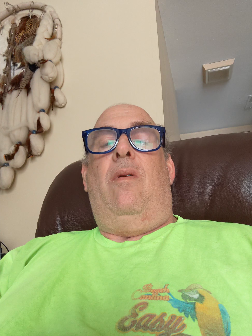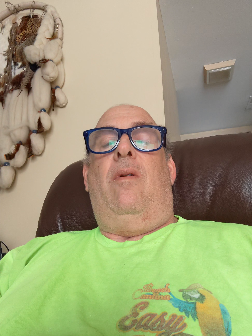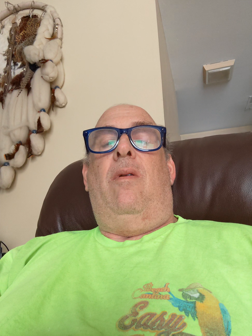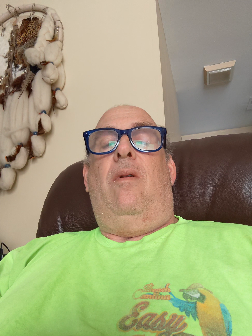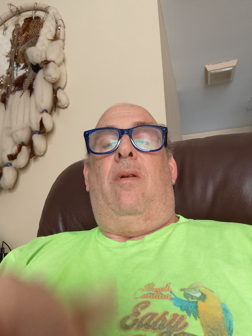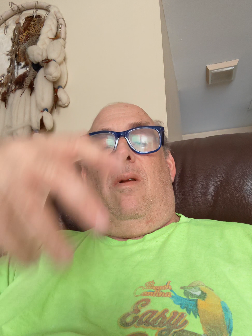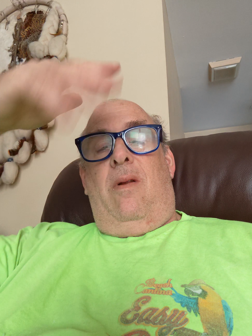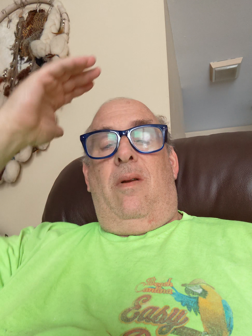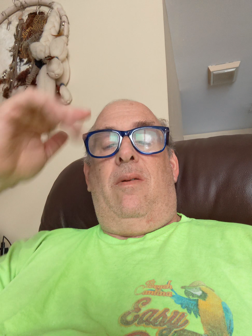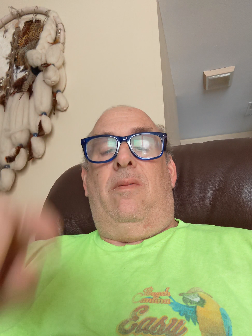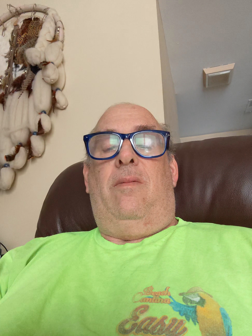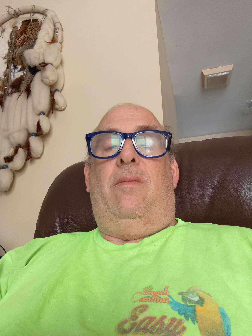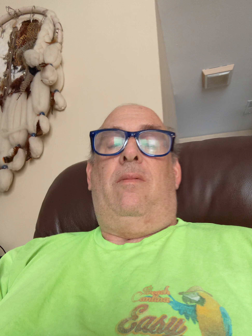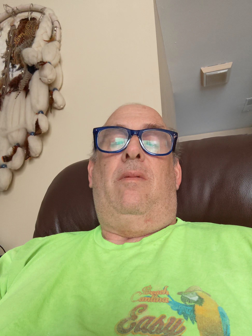lion